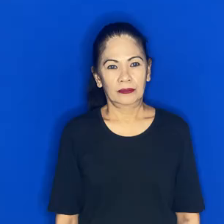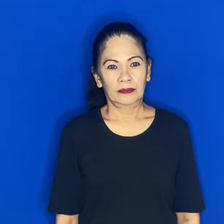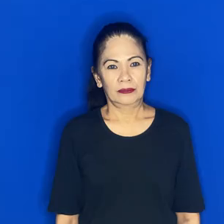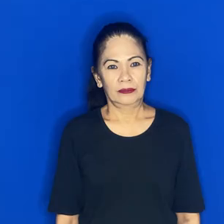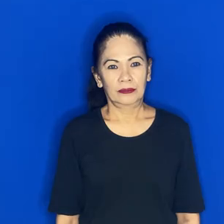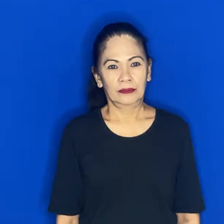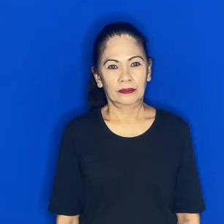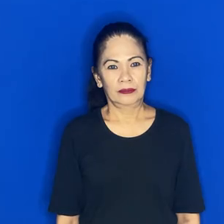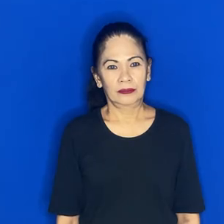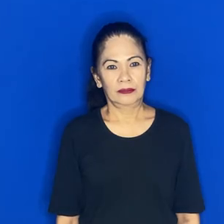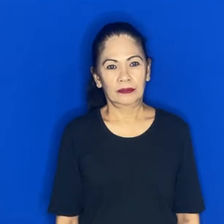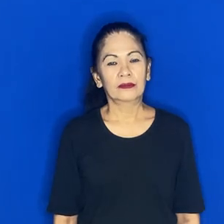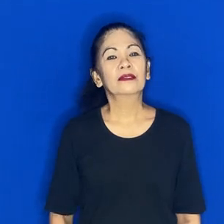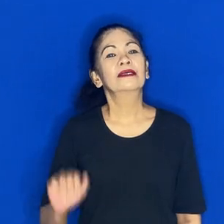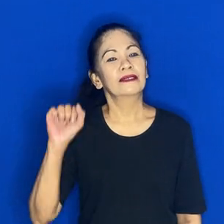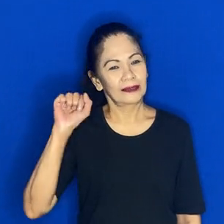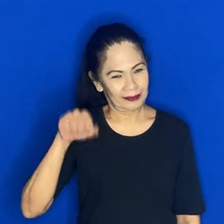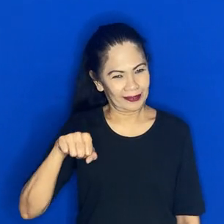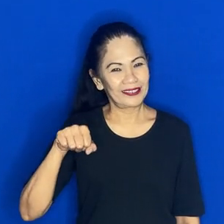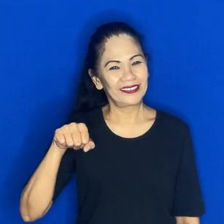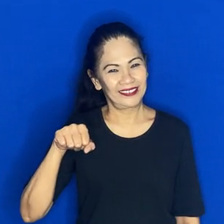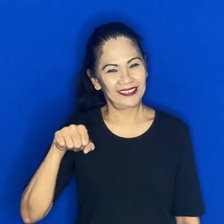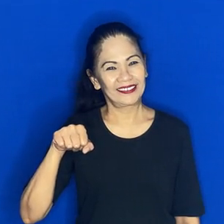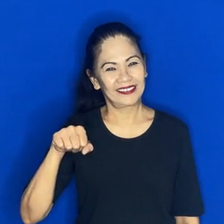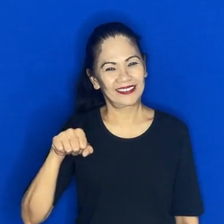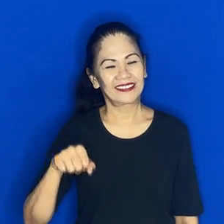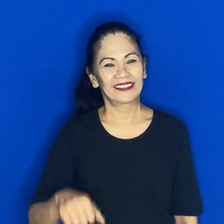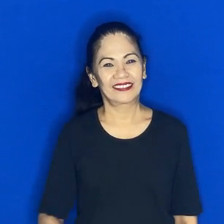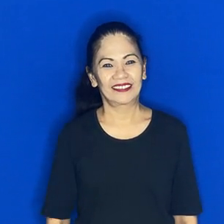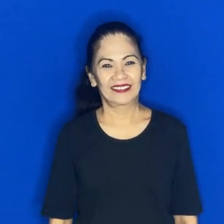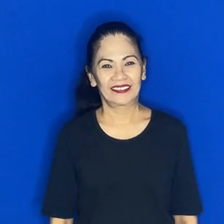yes